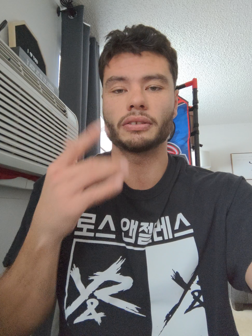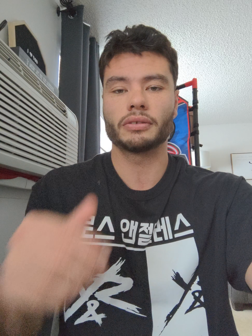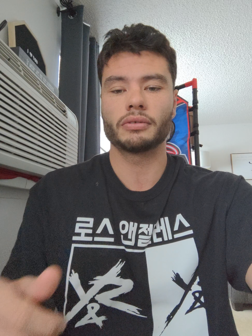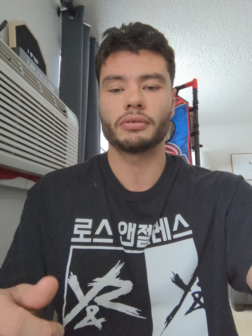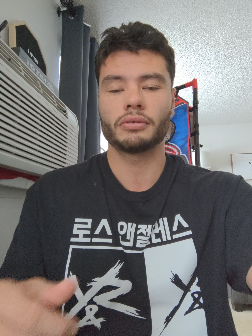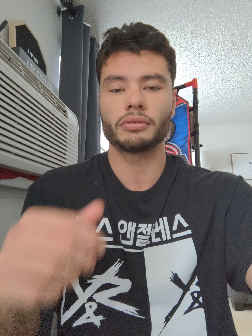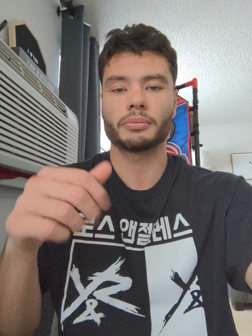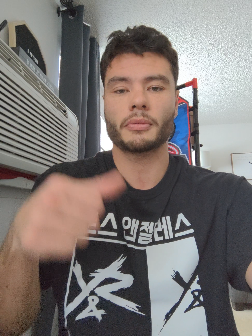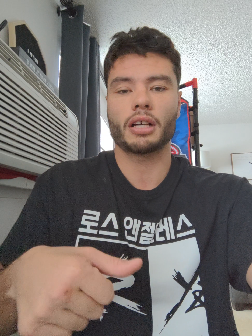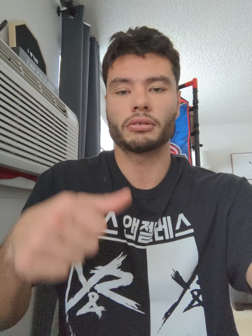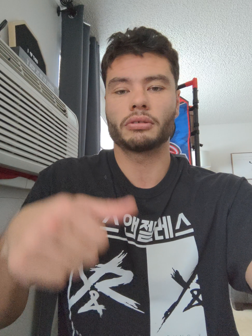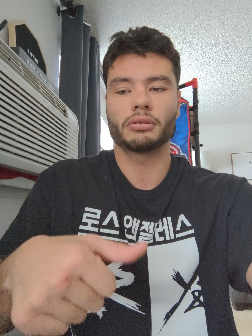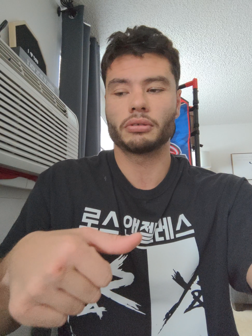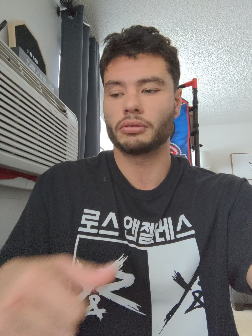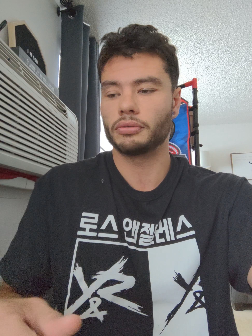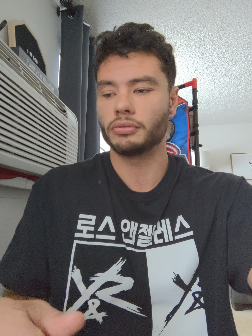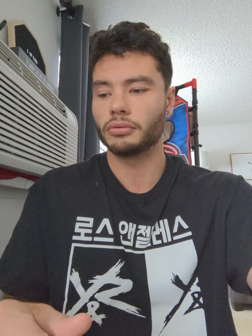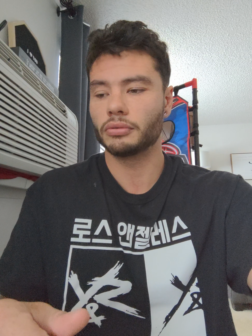puzzle